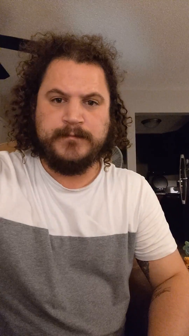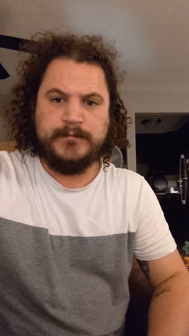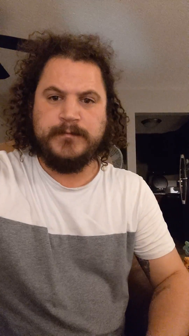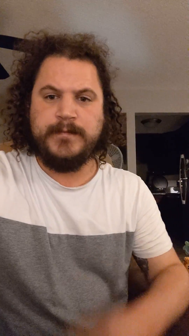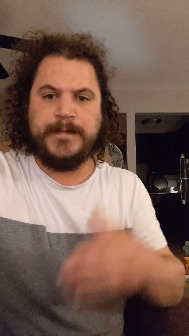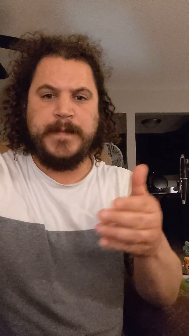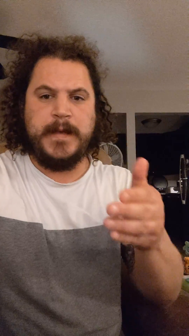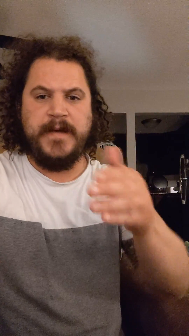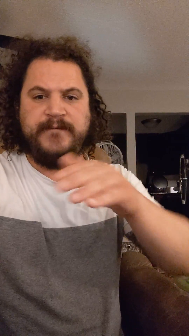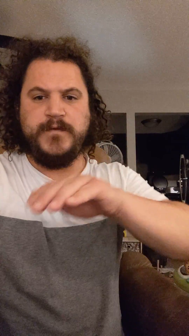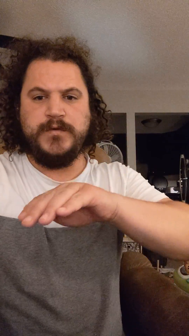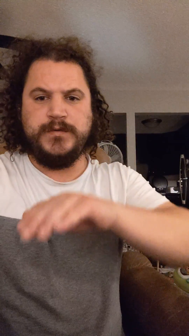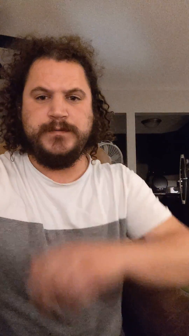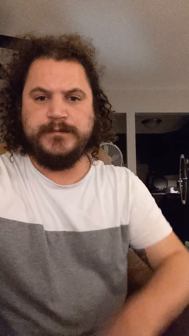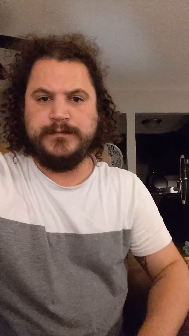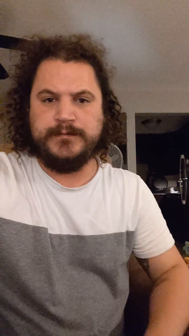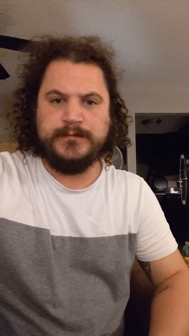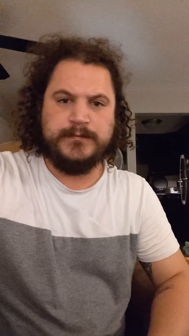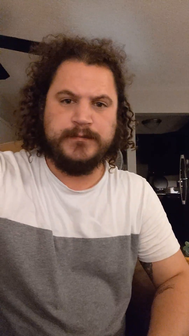cover